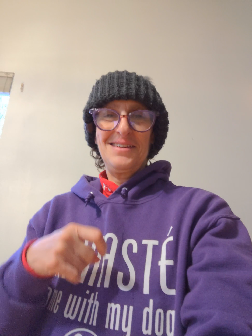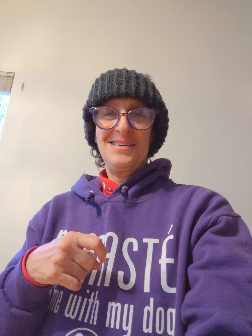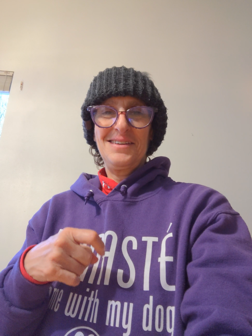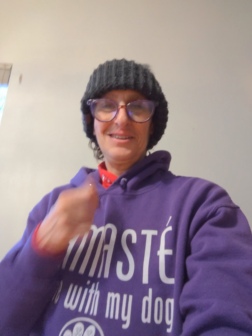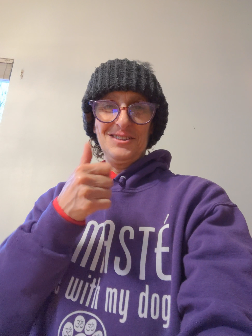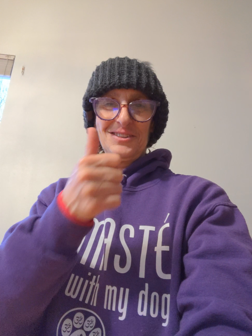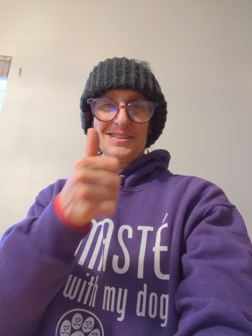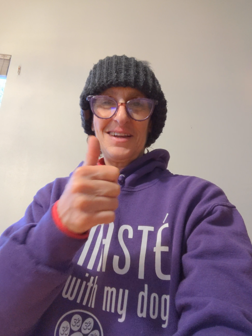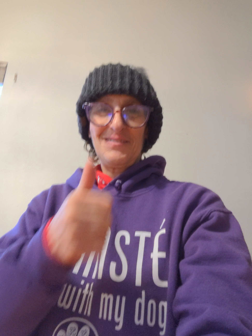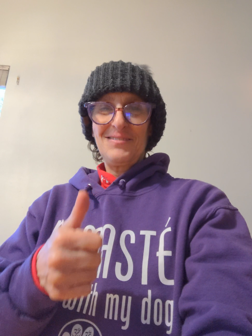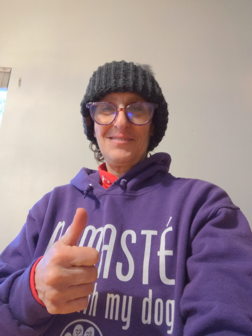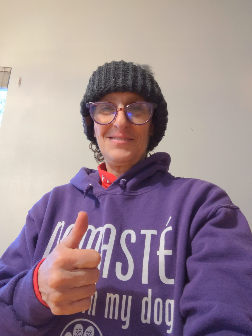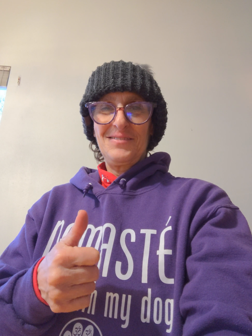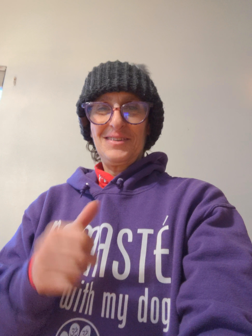yourself